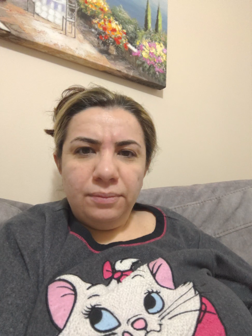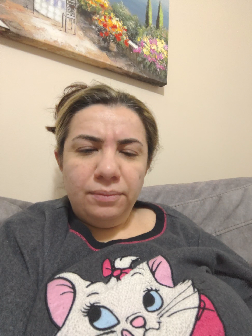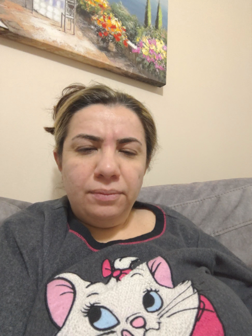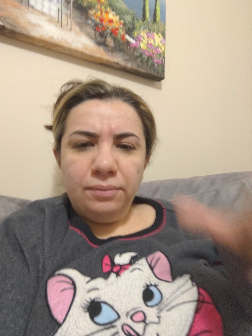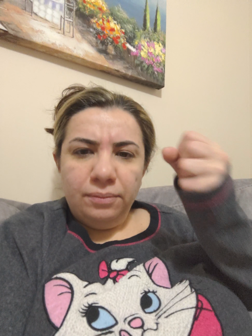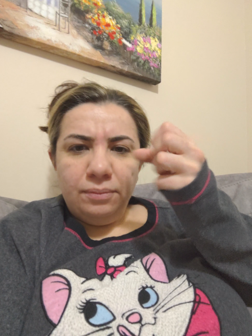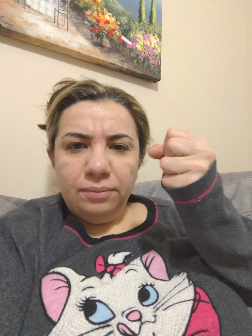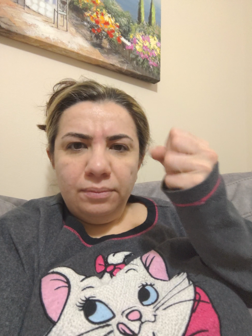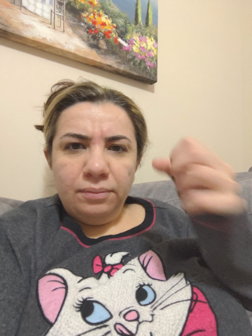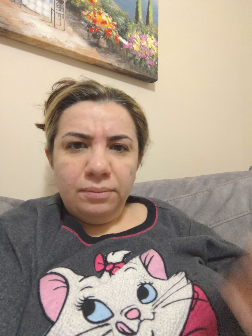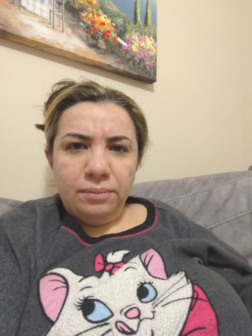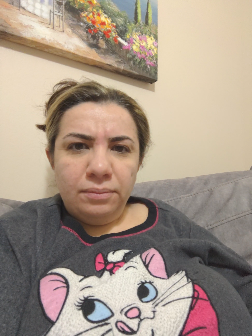milk